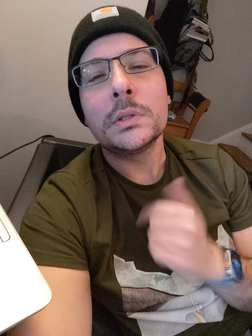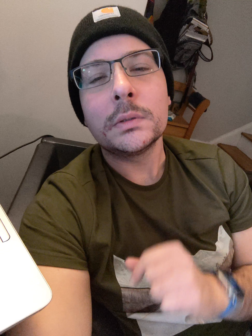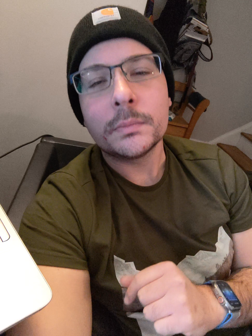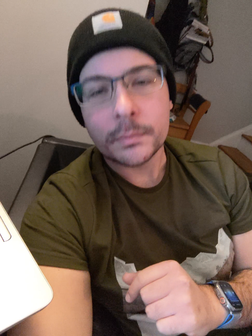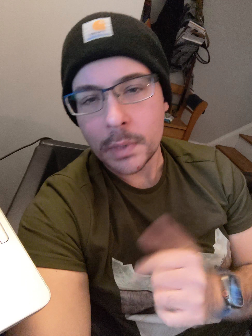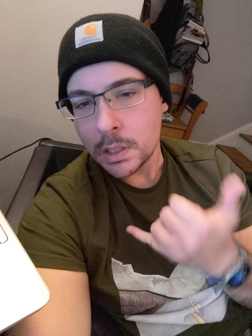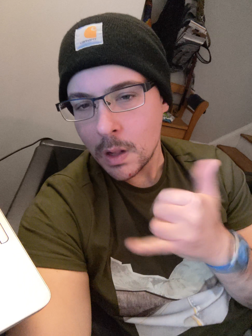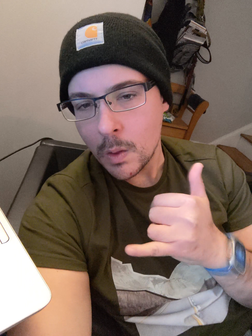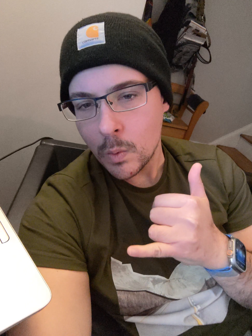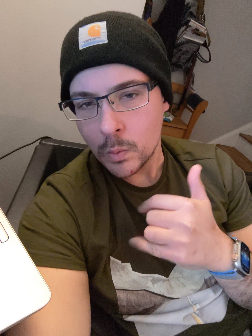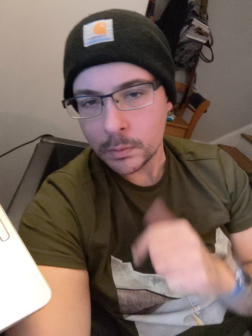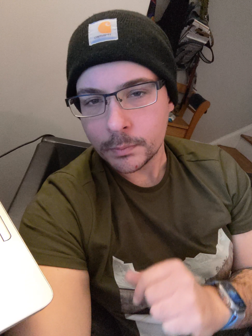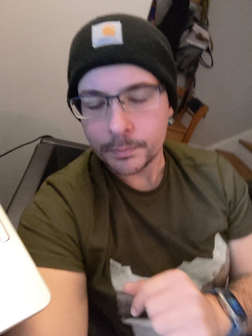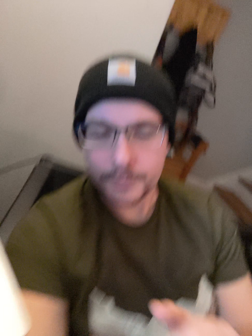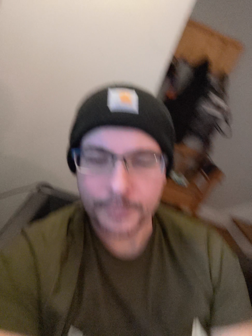yellow